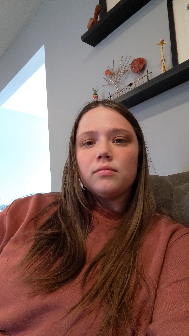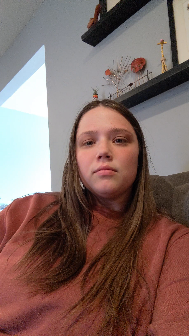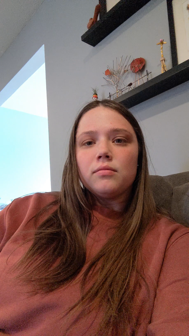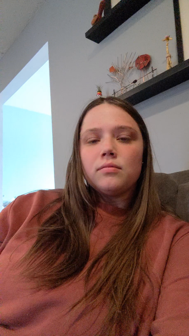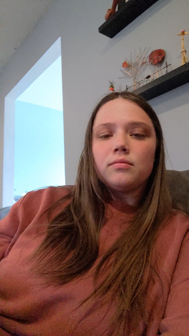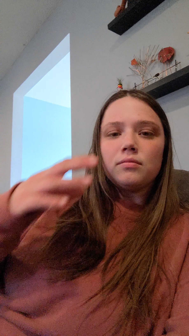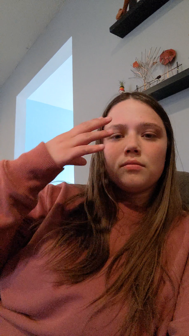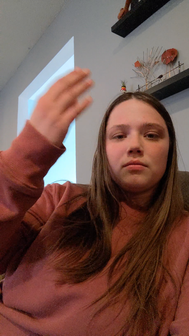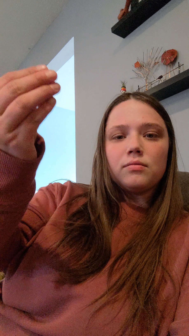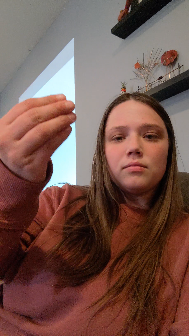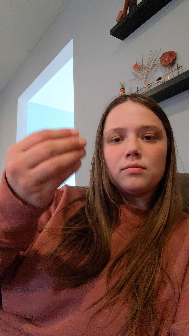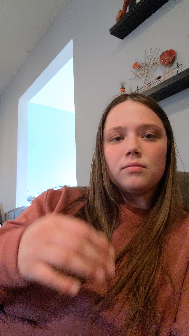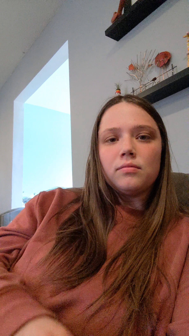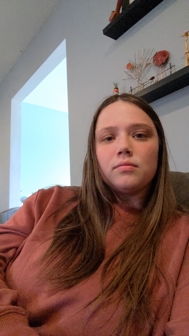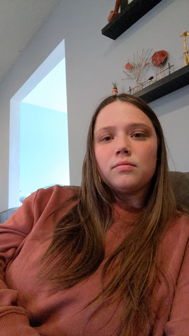going to